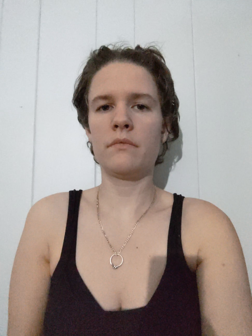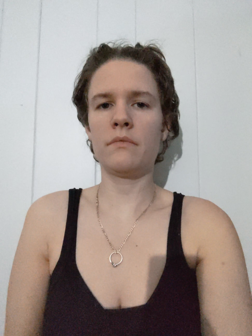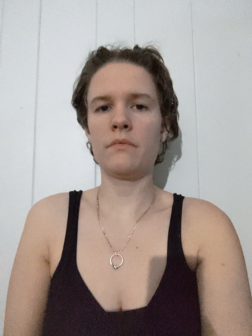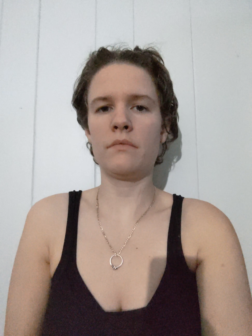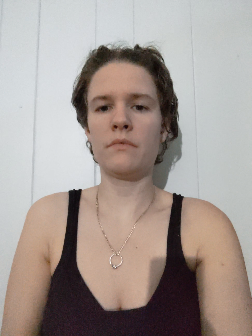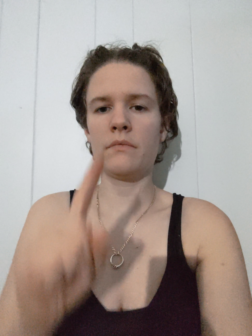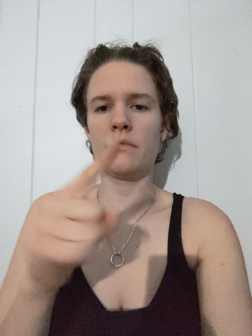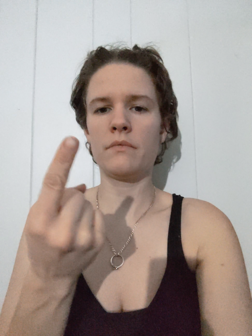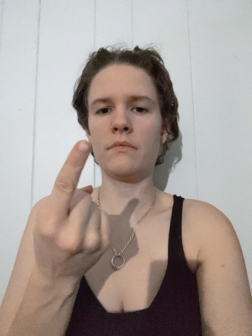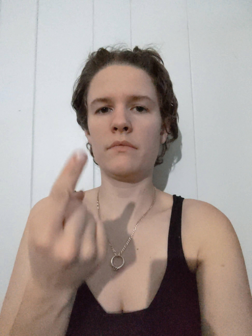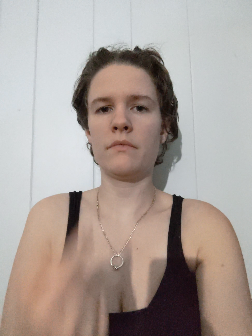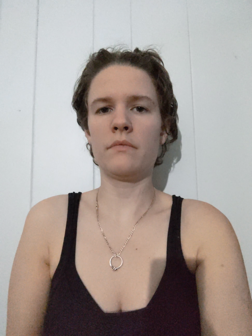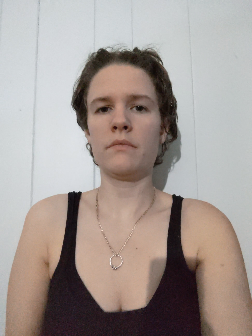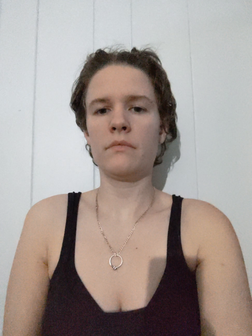first